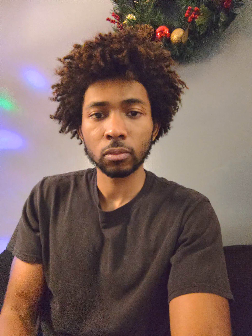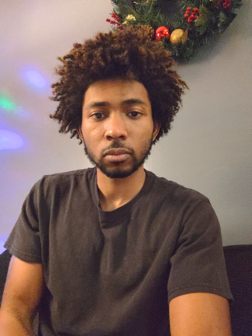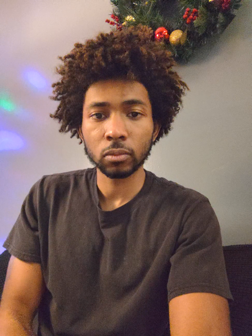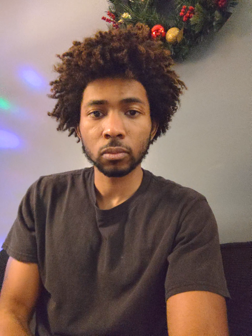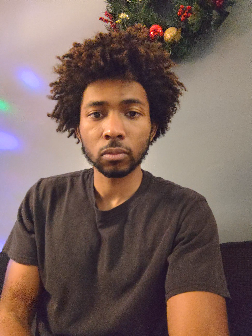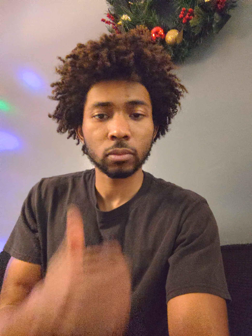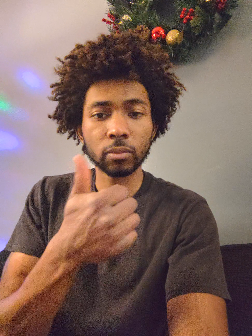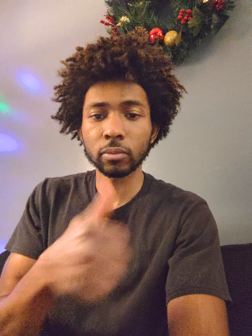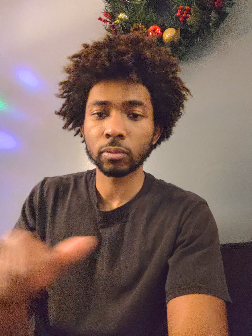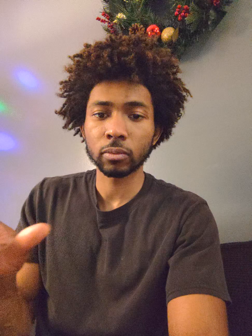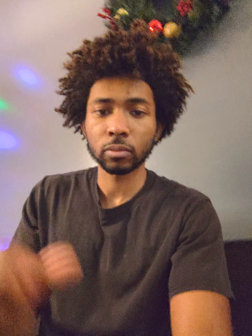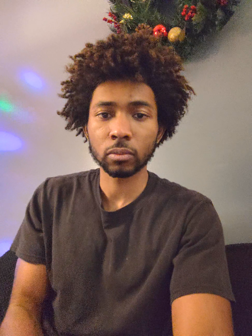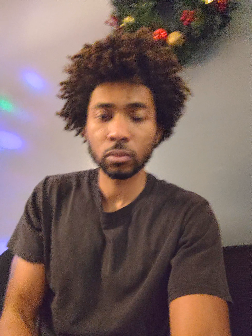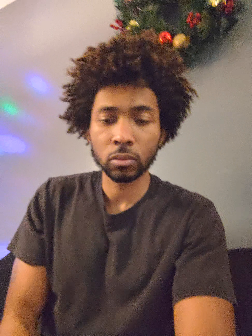any